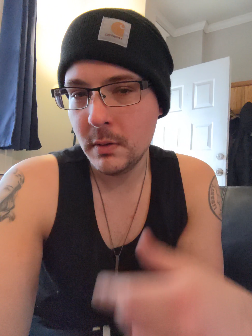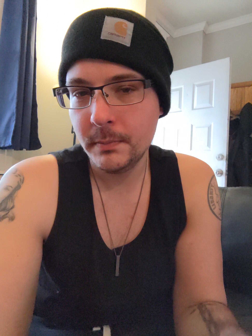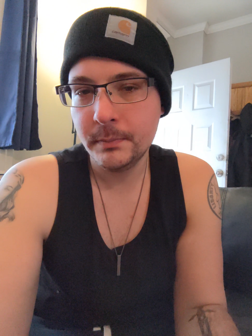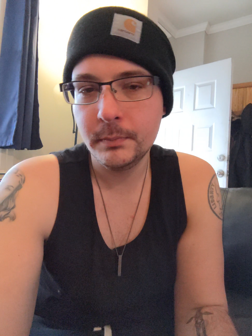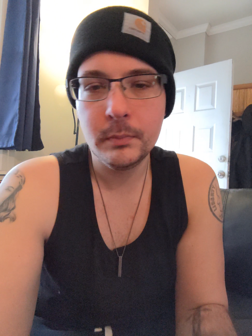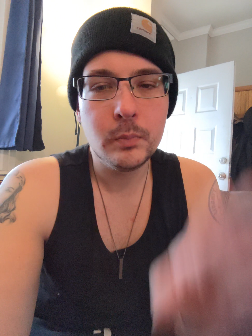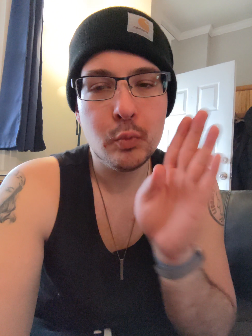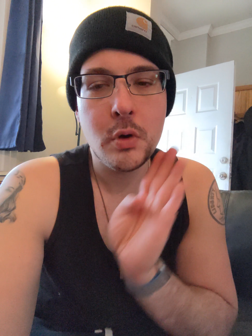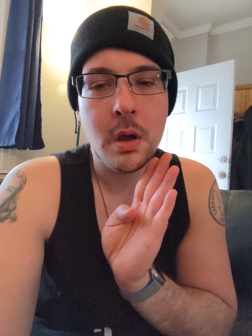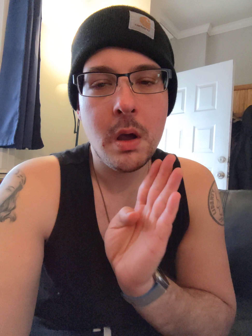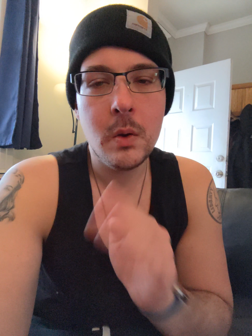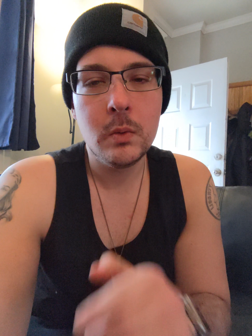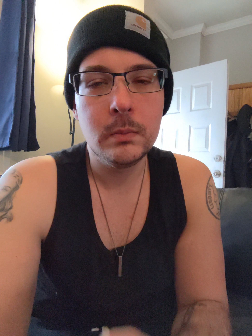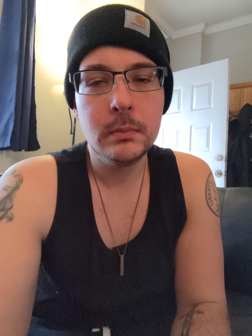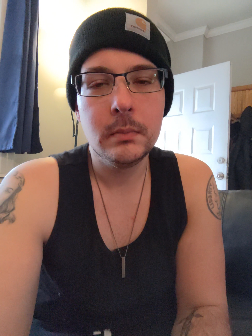brown